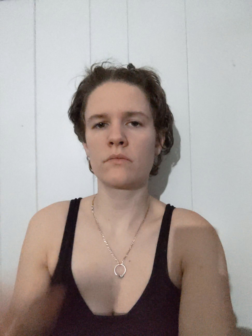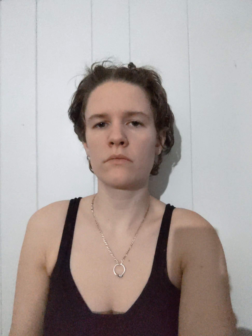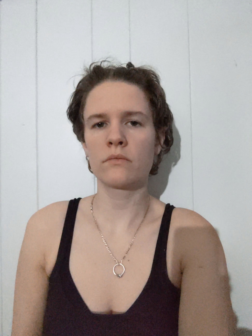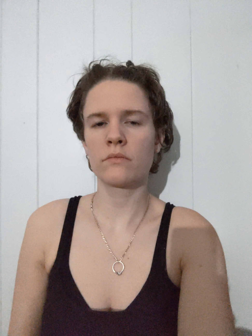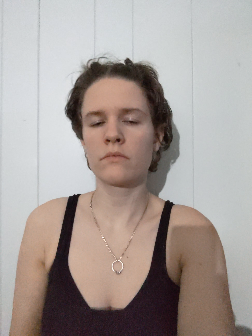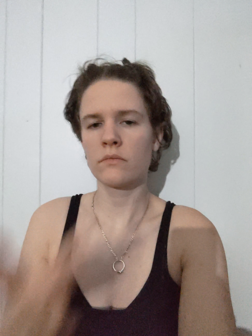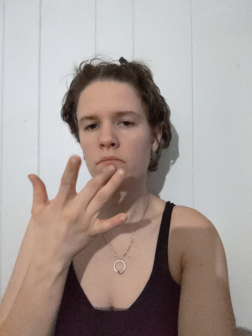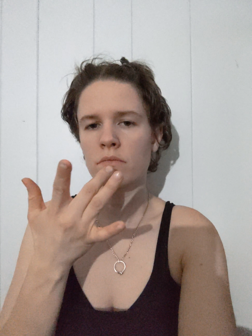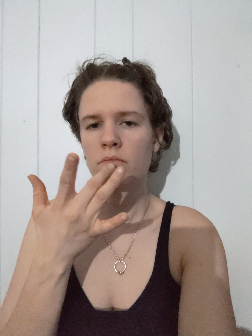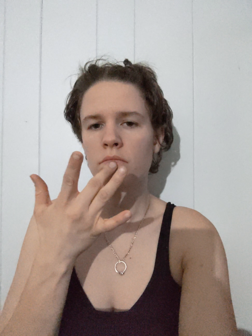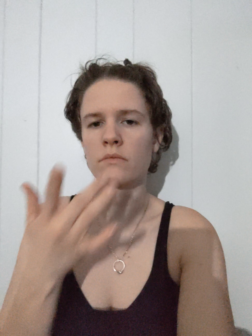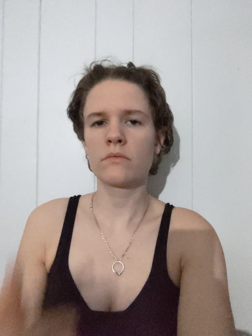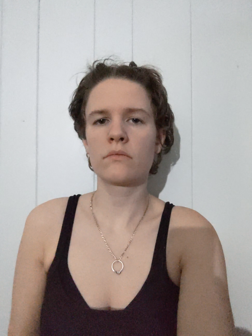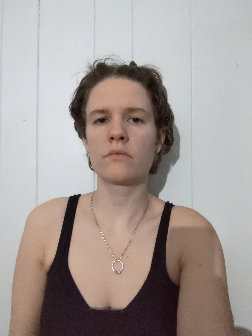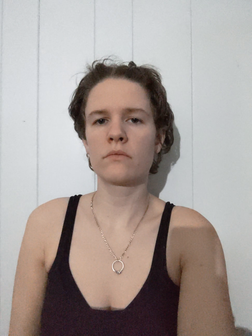taste